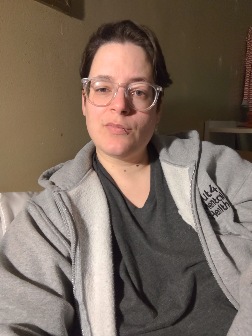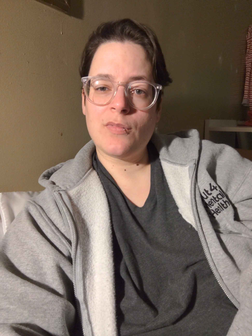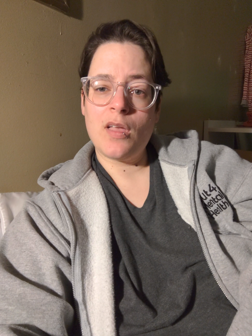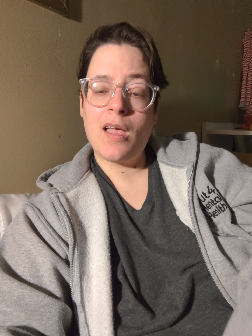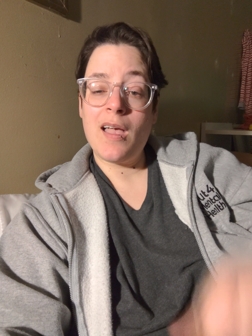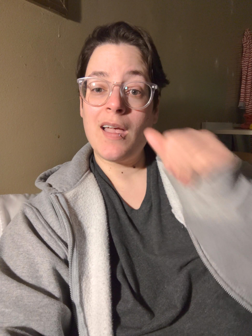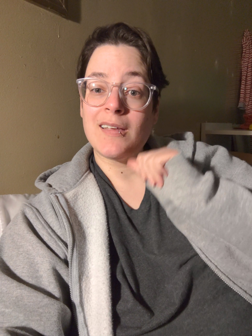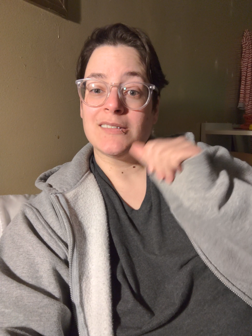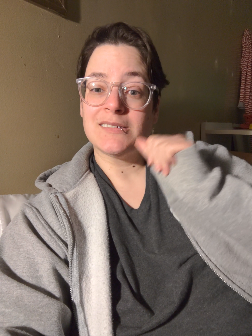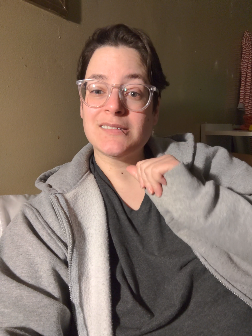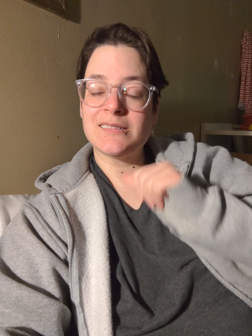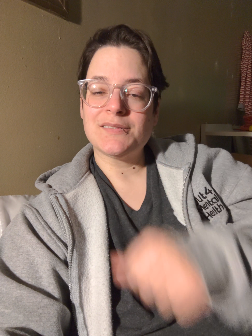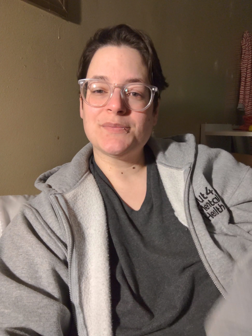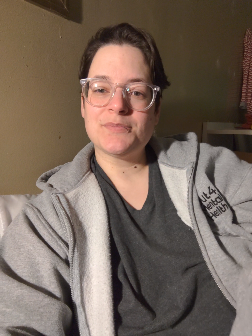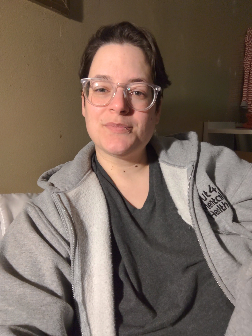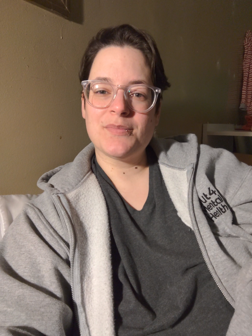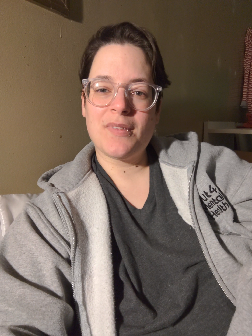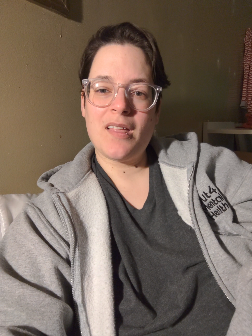aunt